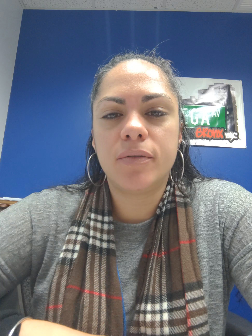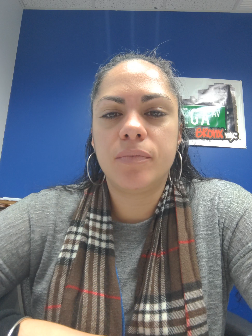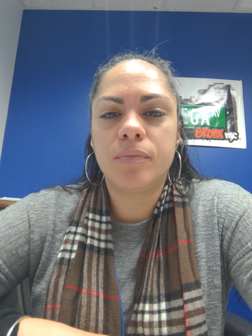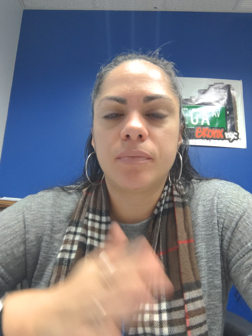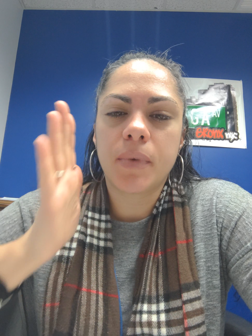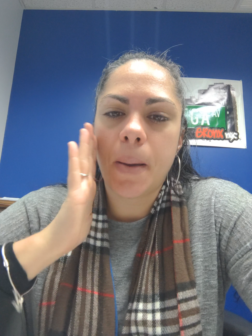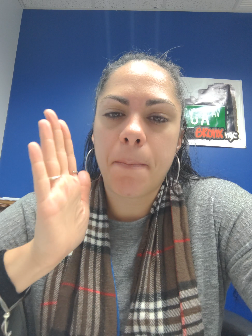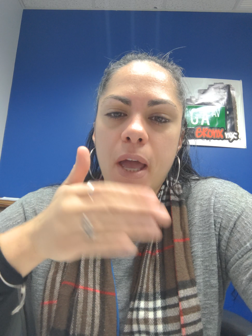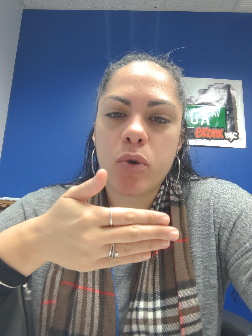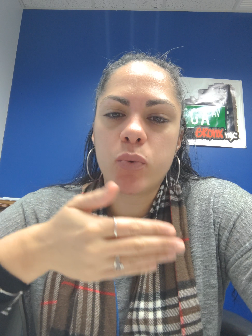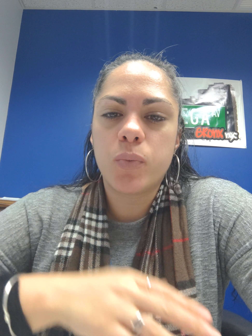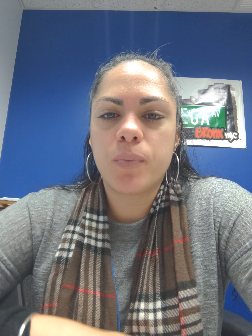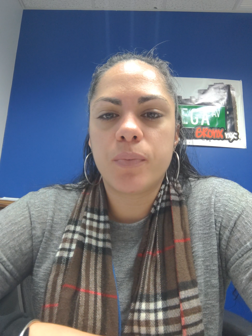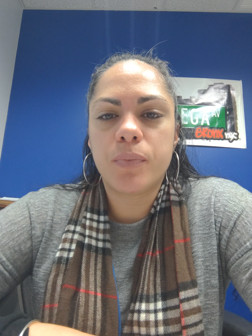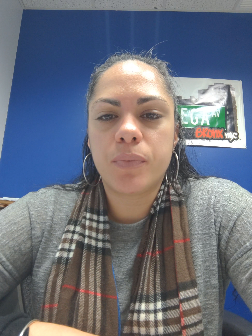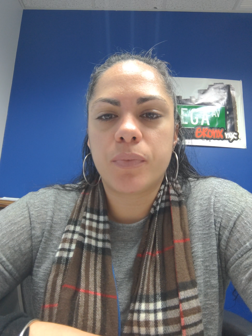bedroom